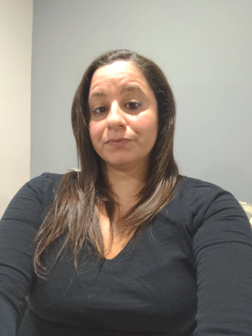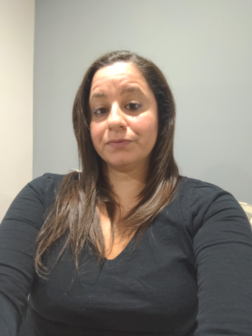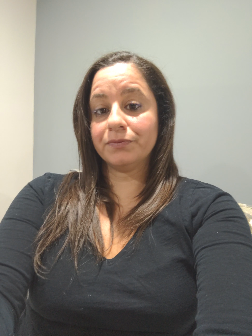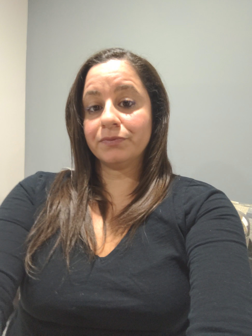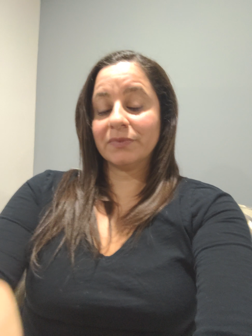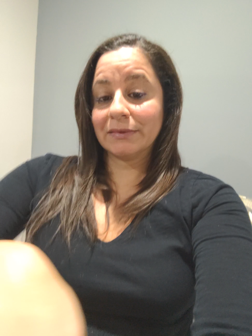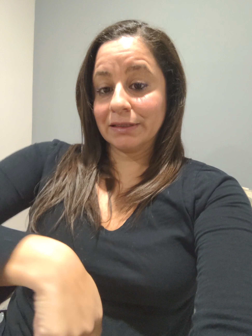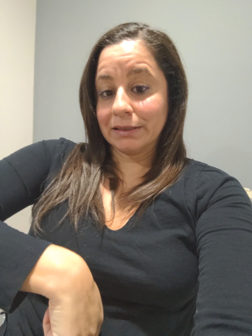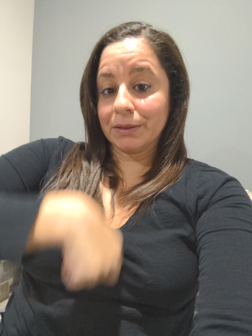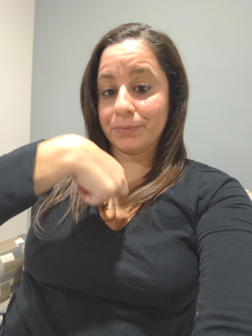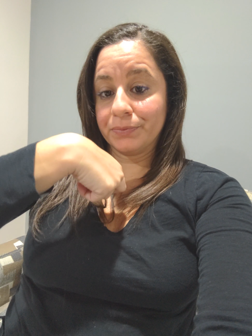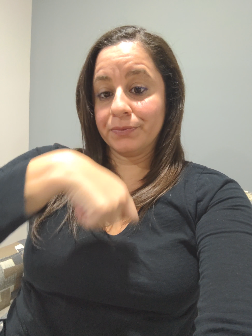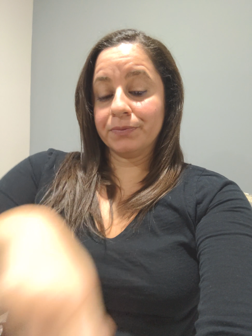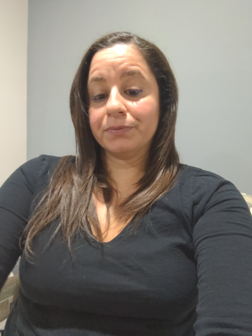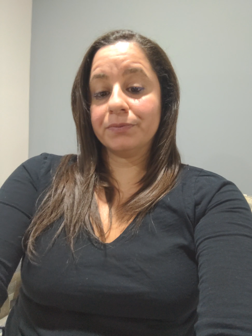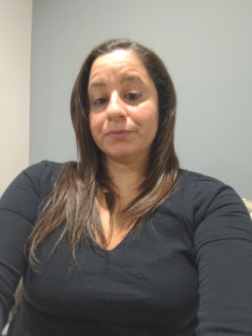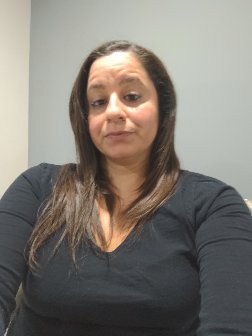zipper